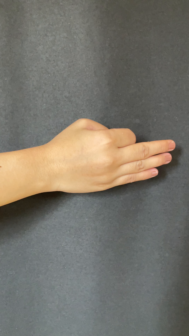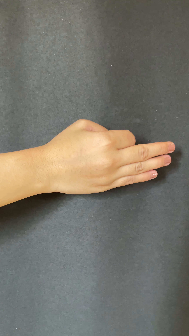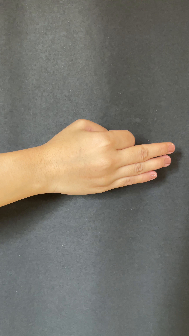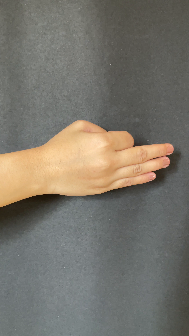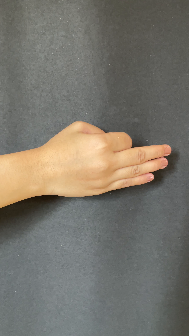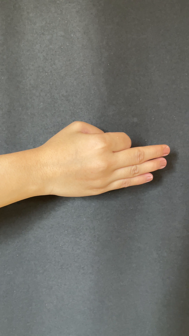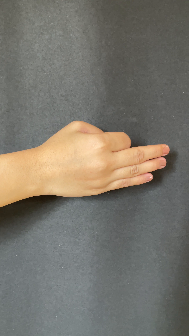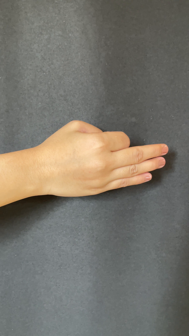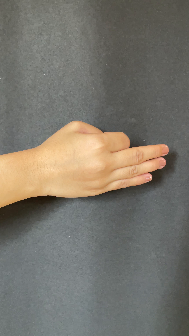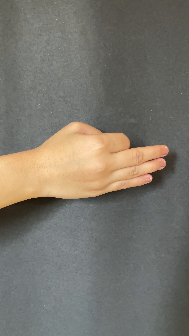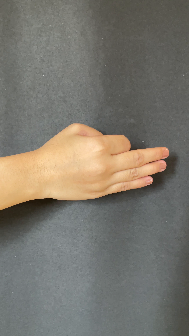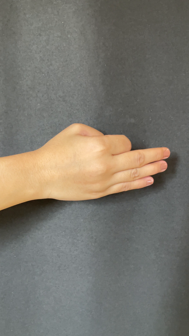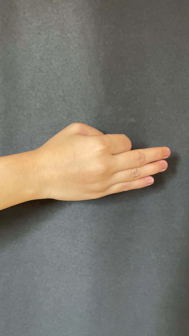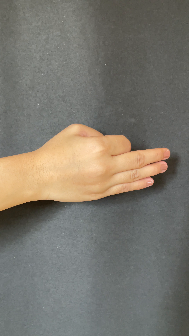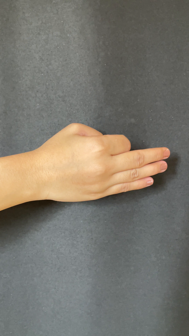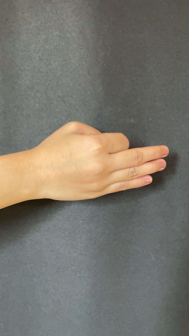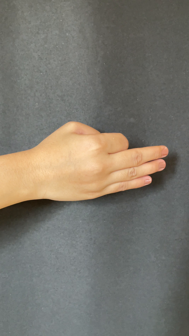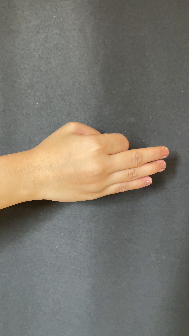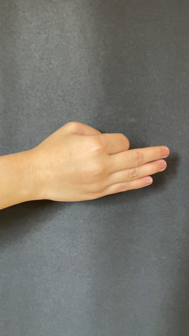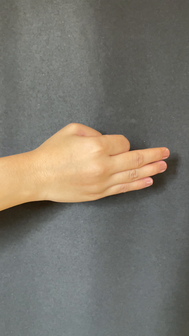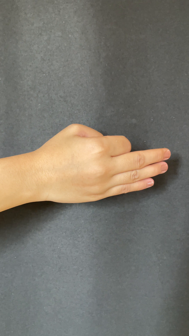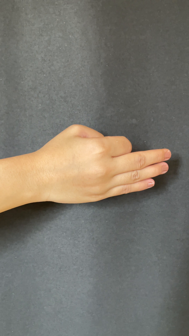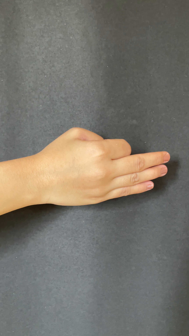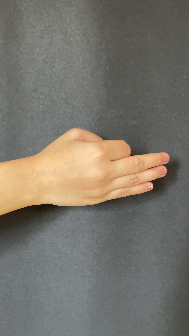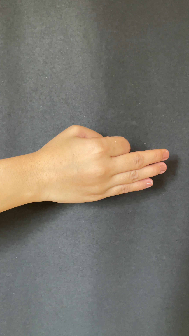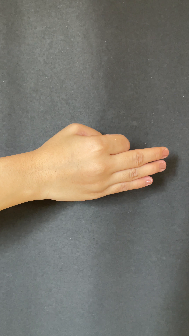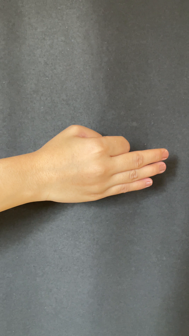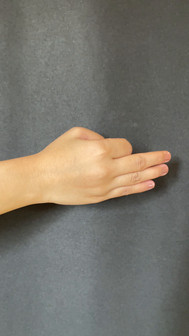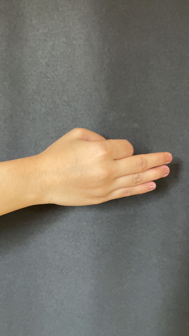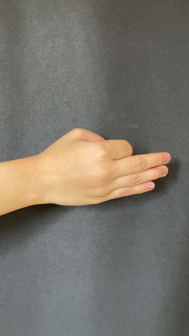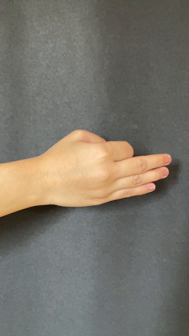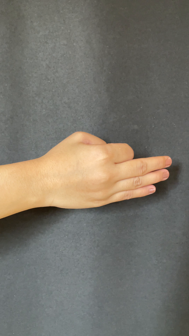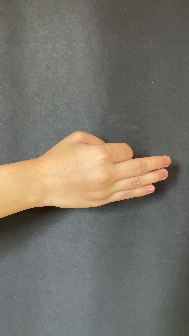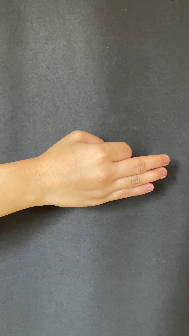ध